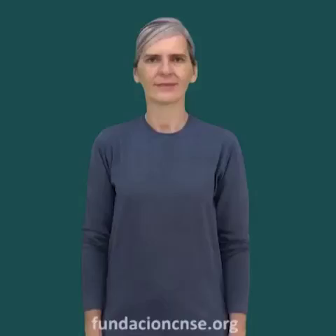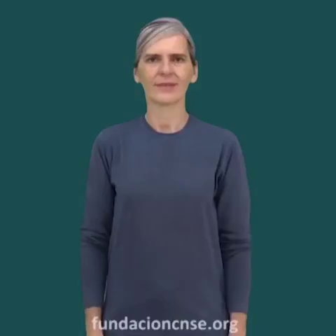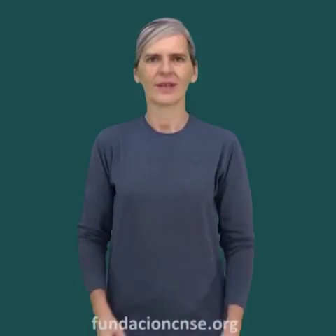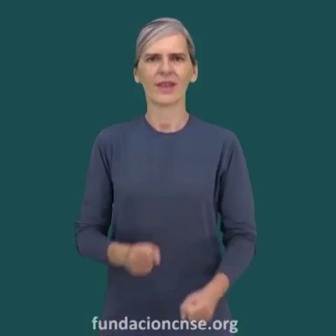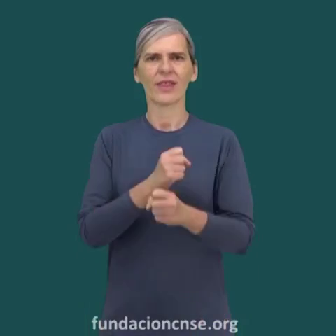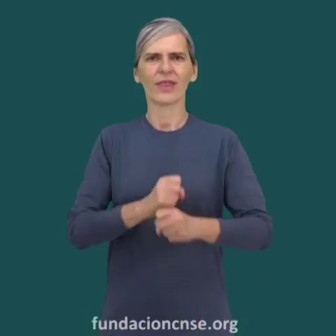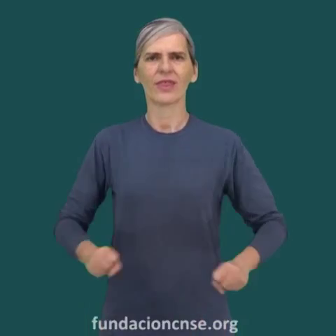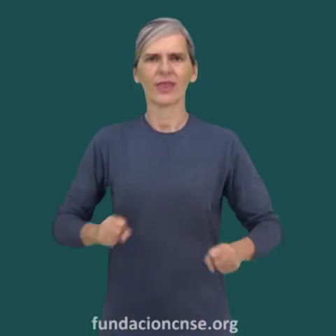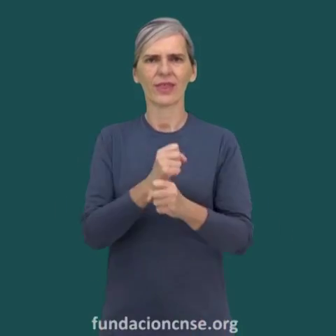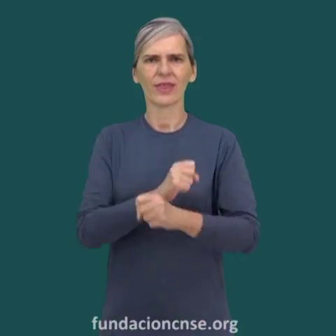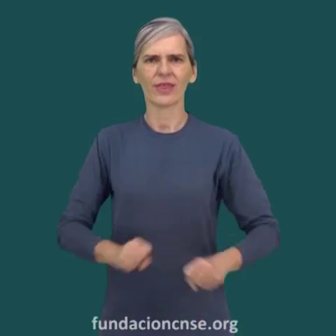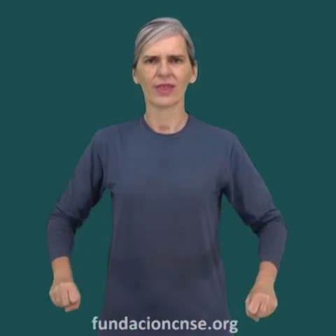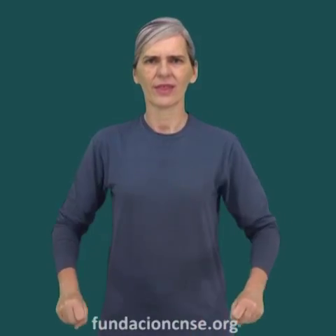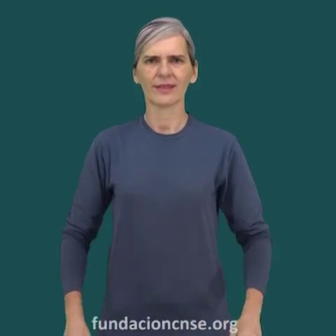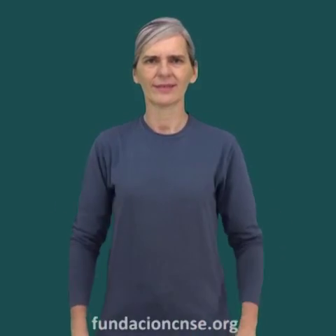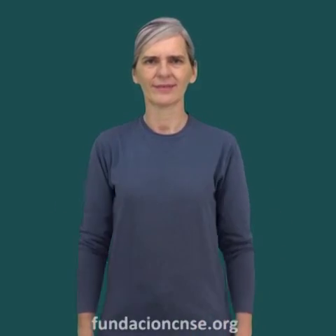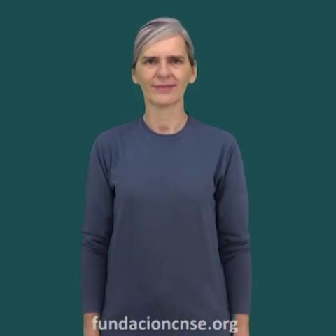diarrea